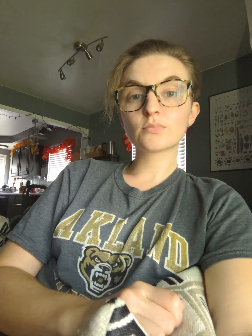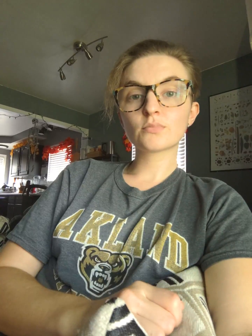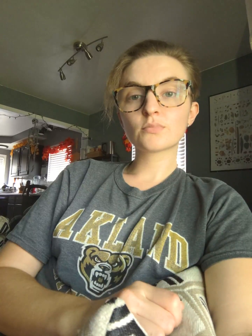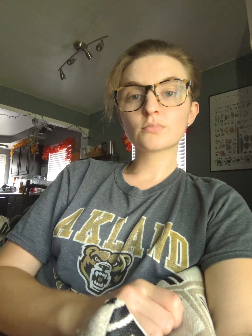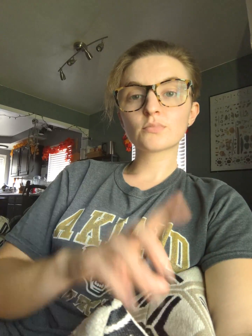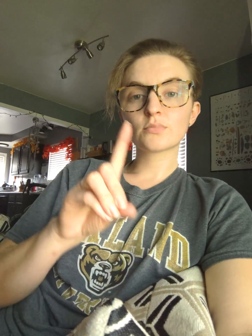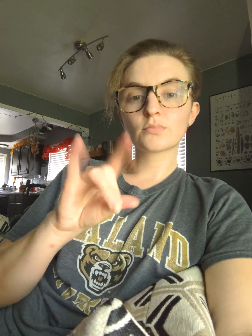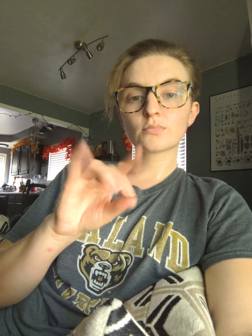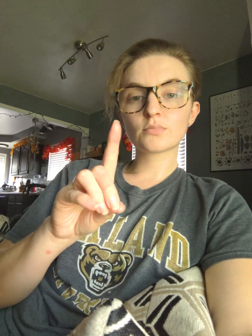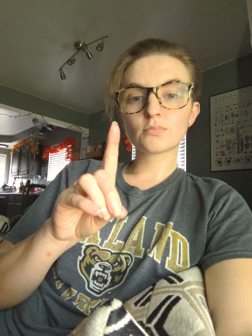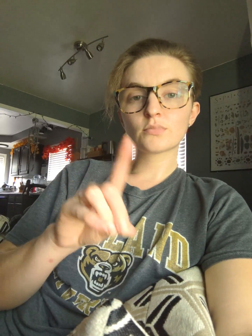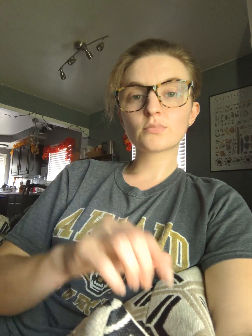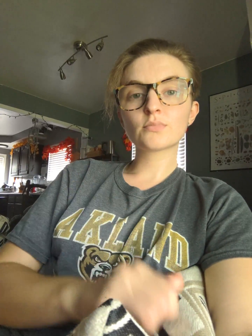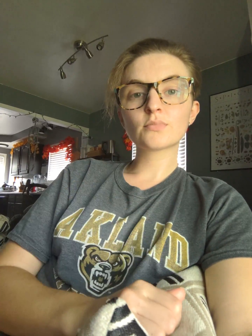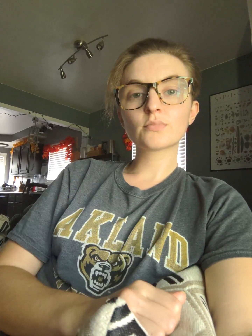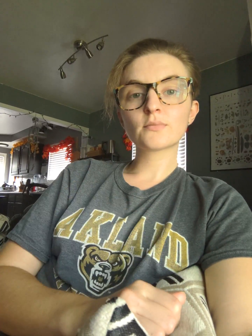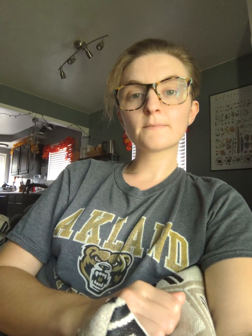did